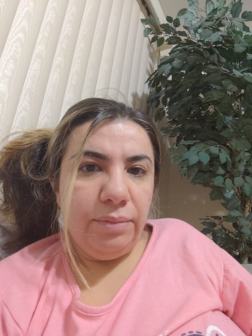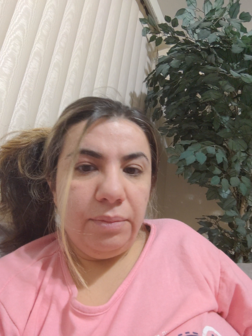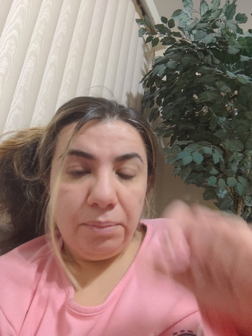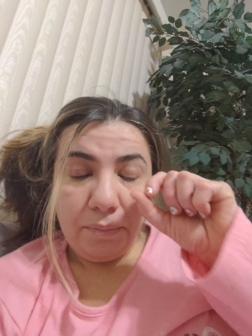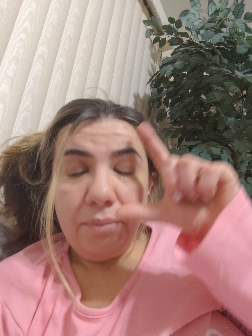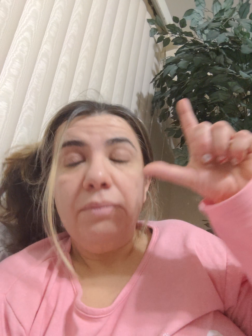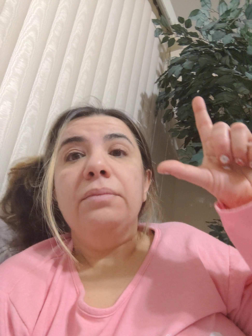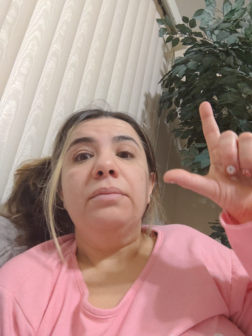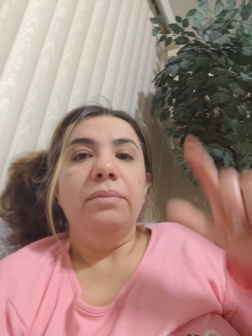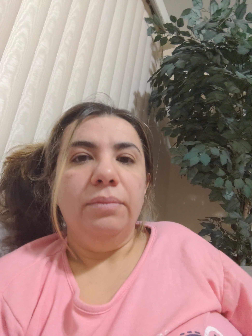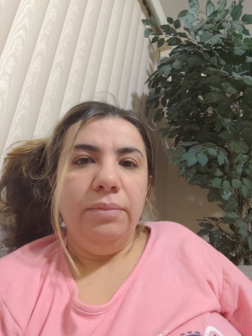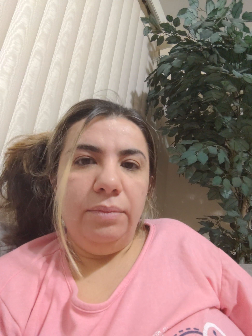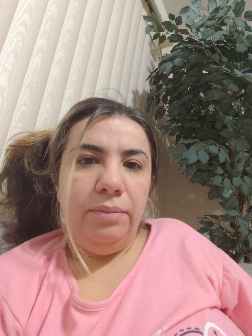wake